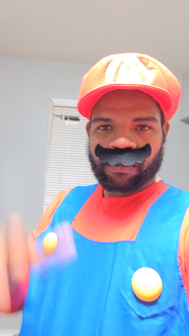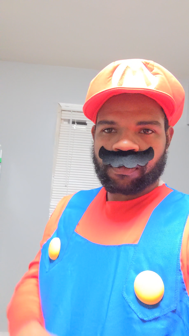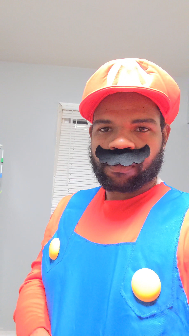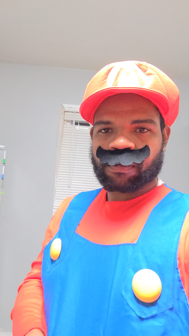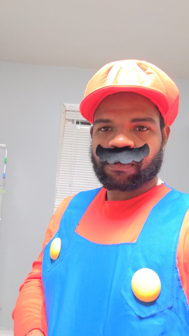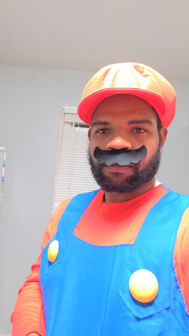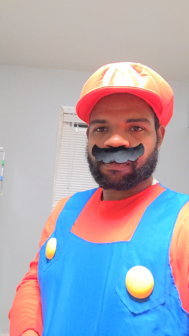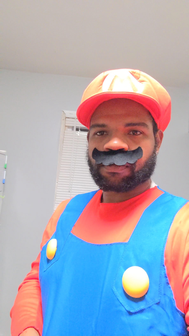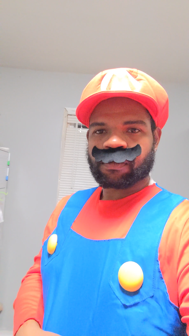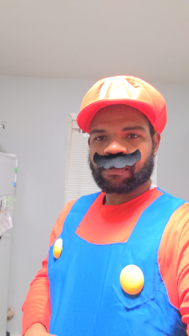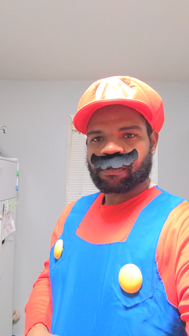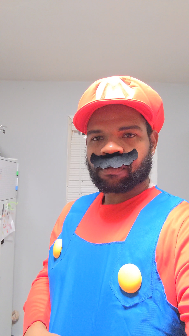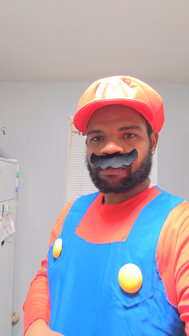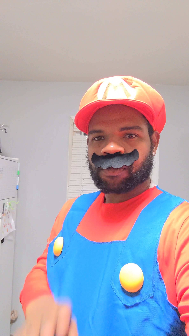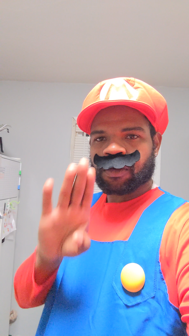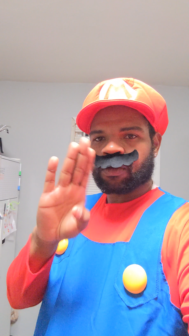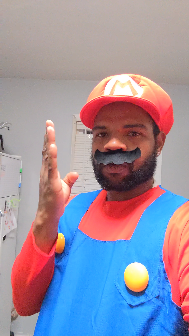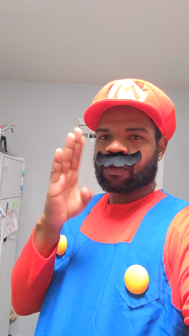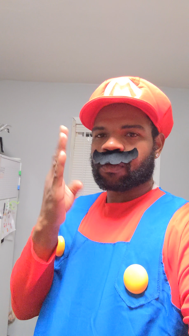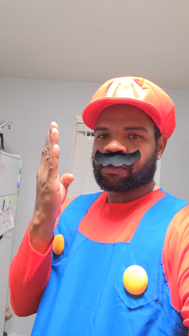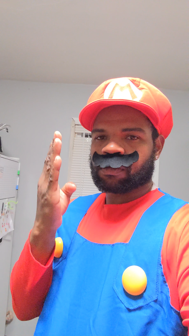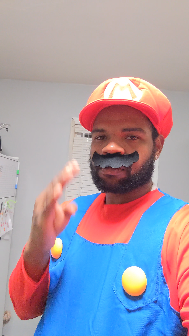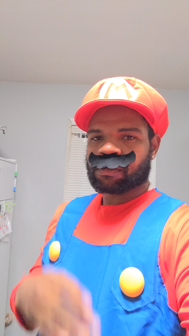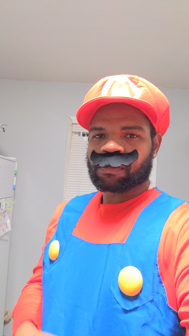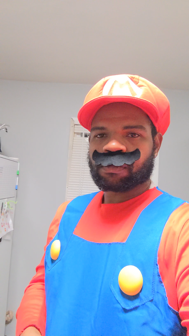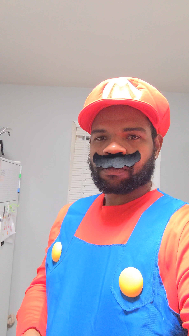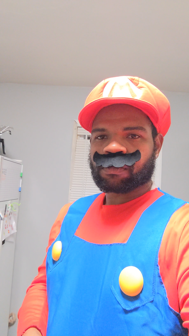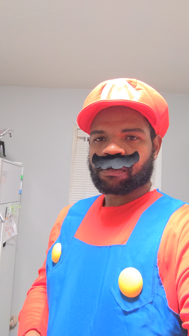door